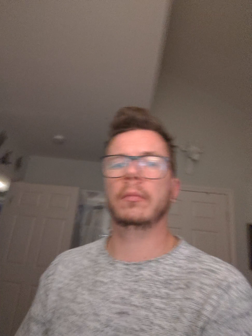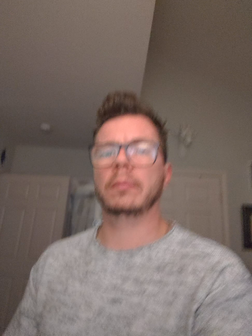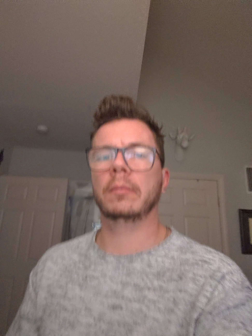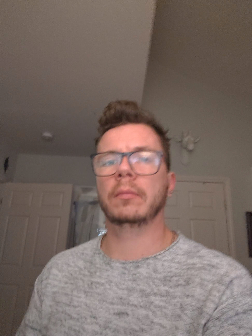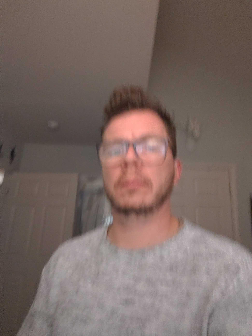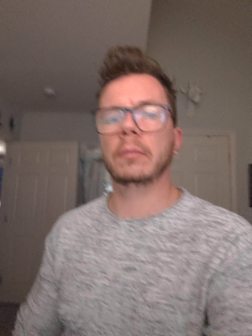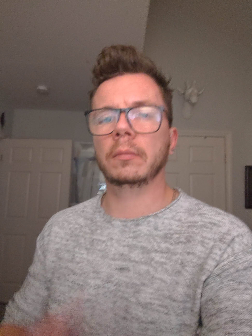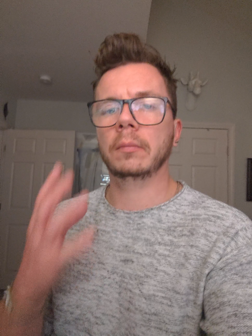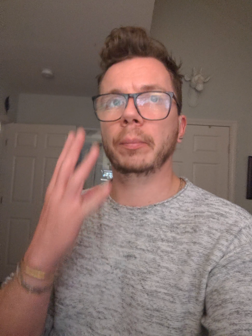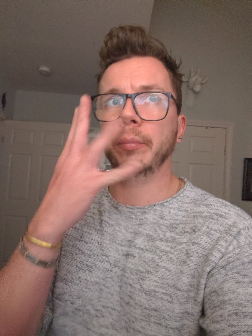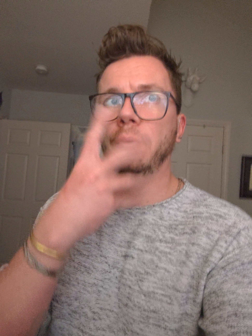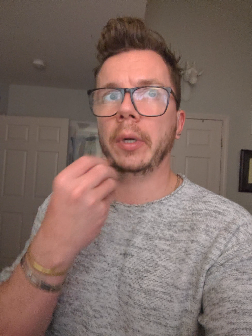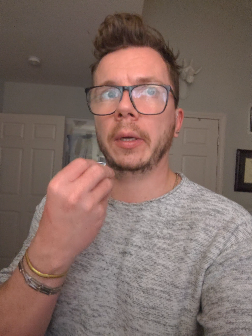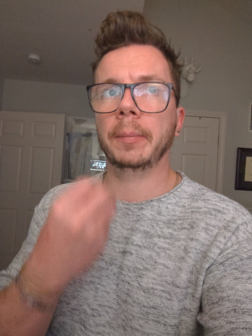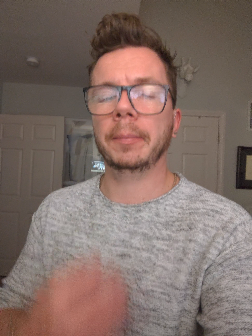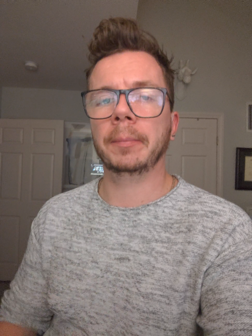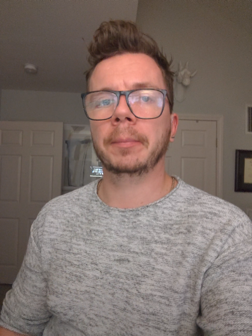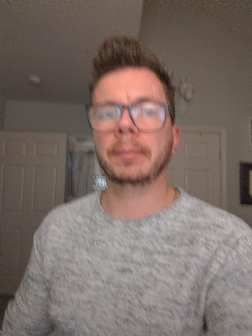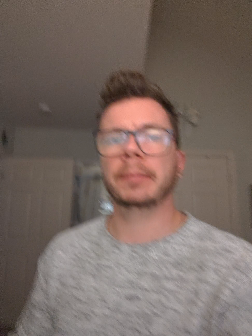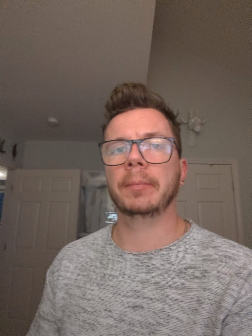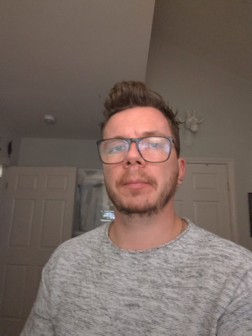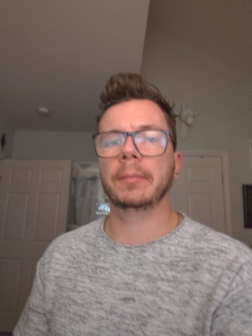pretty